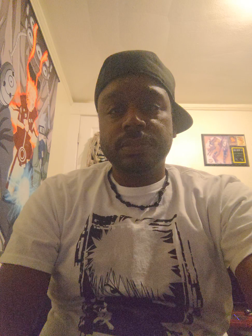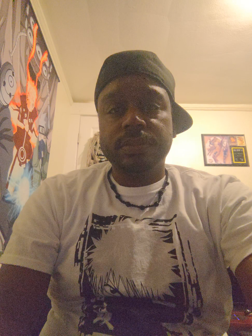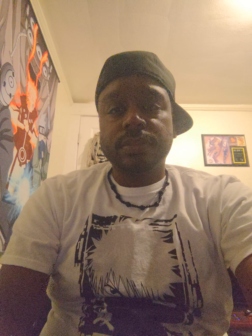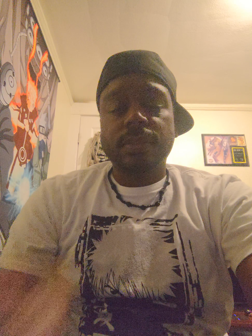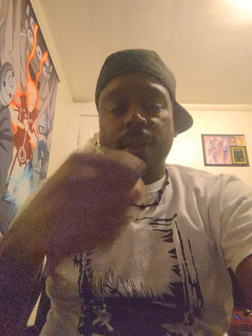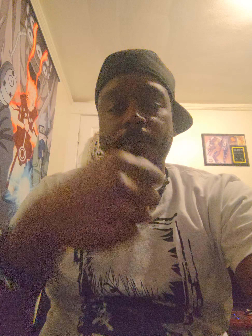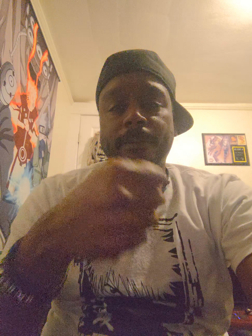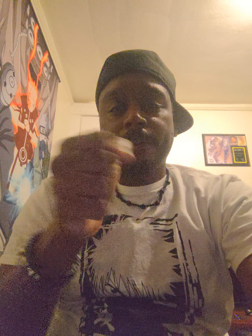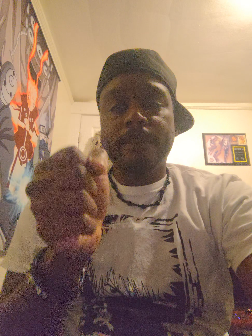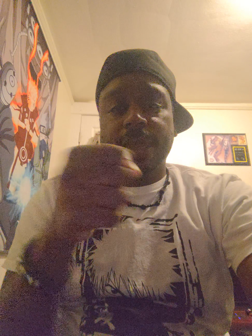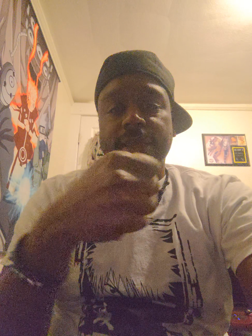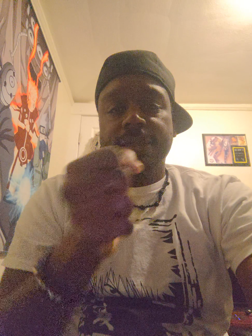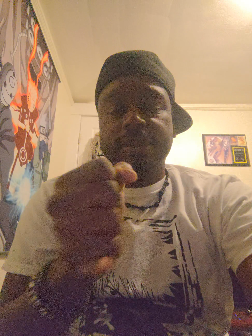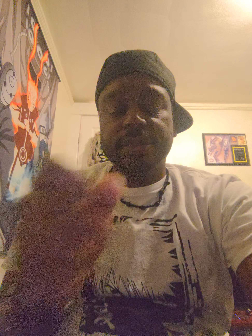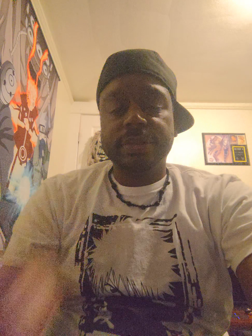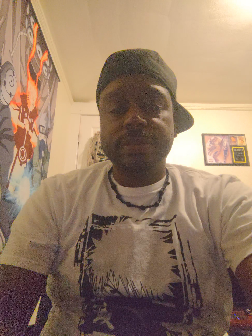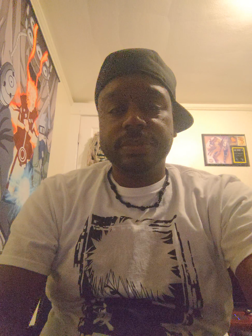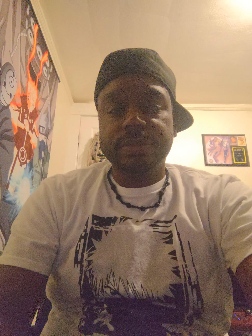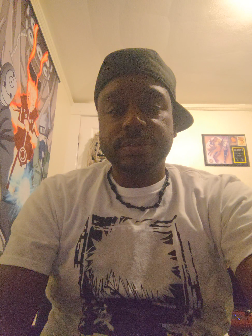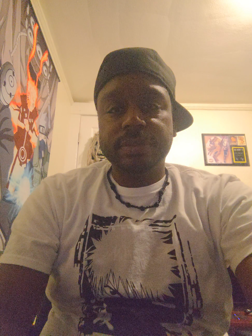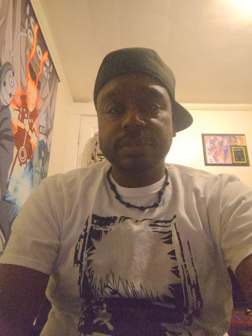make